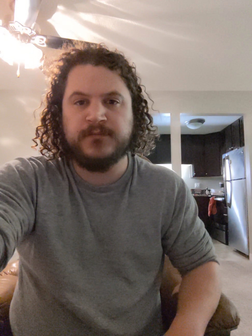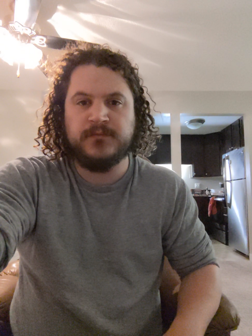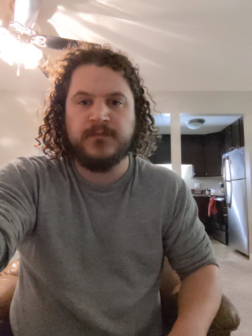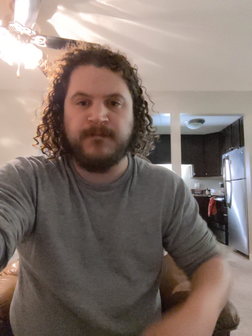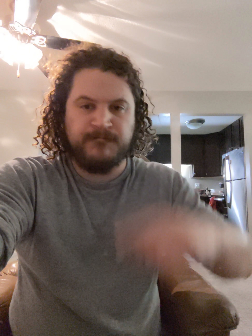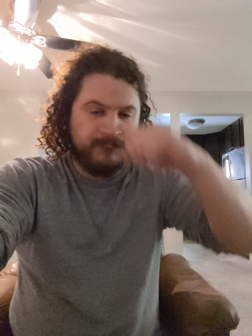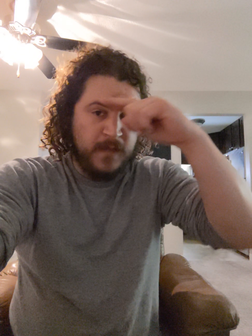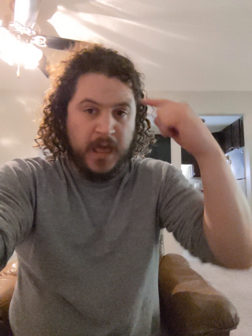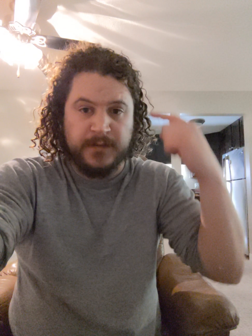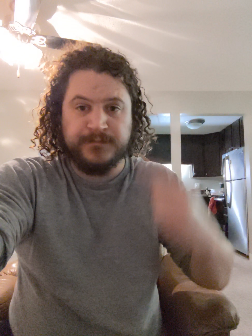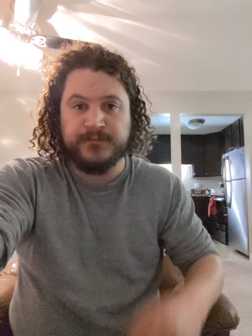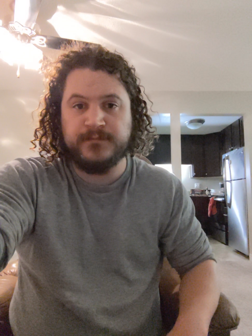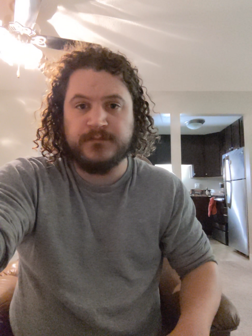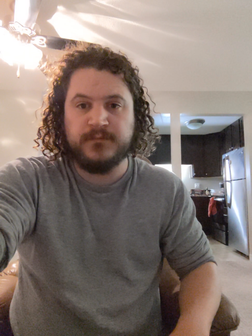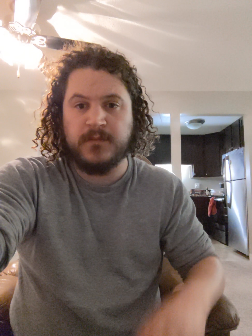black